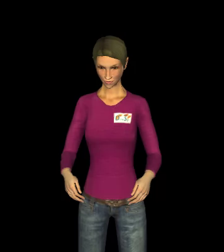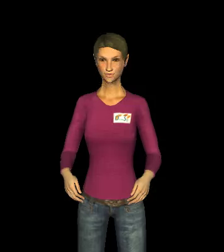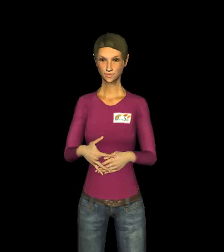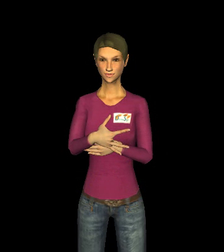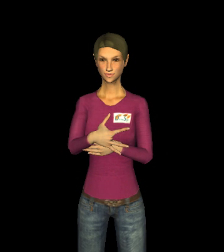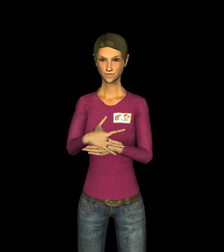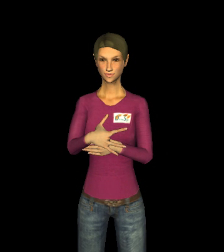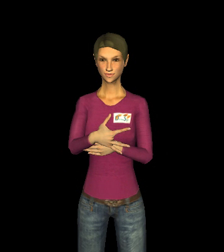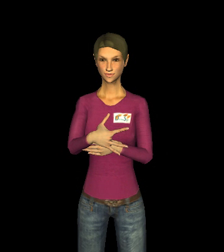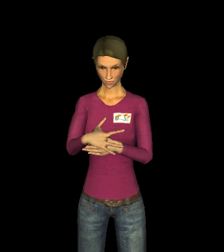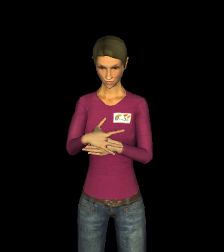تأخر